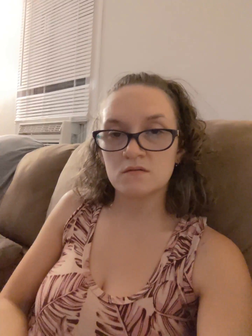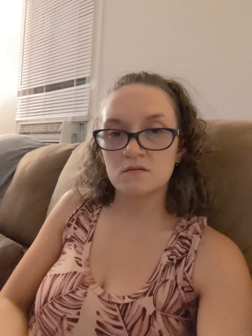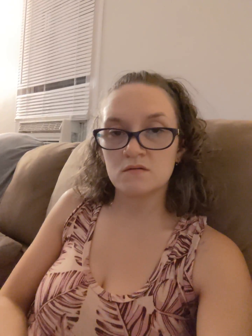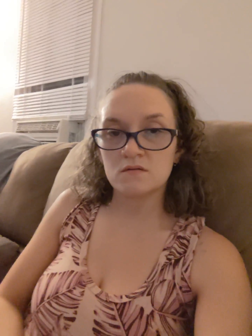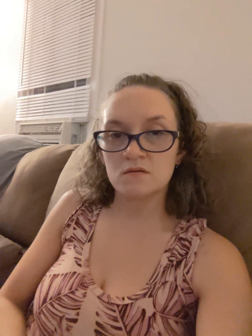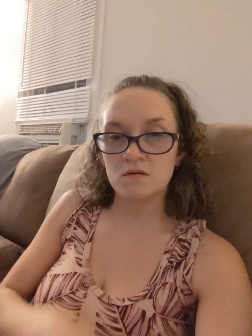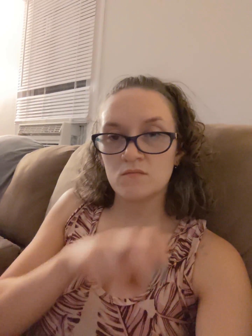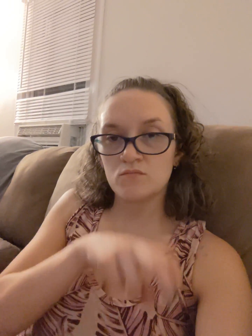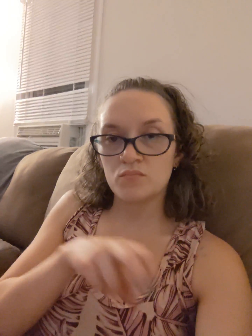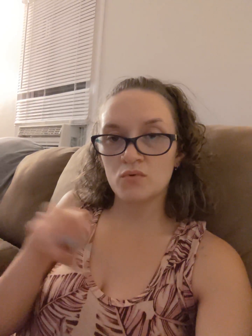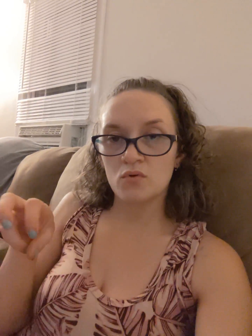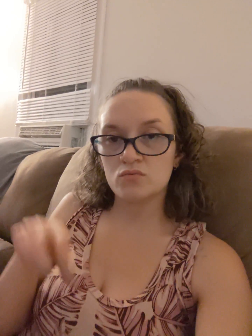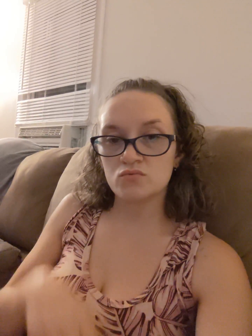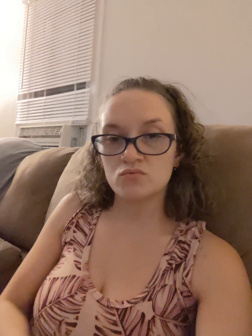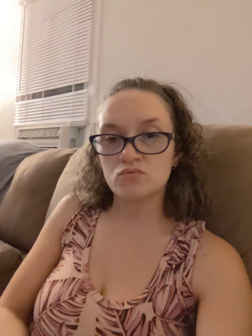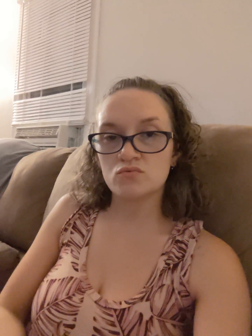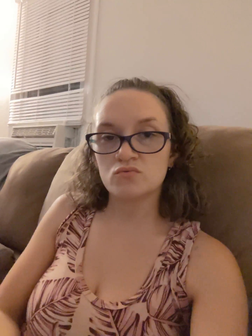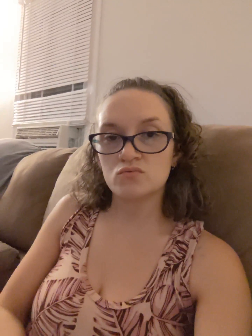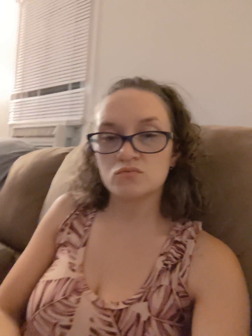porch